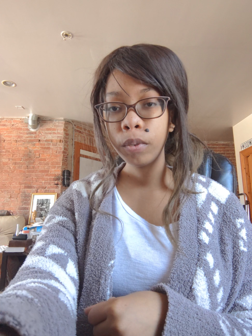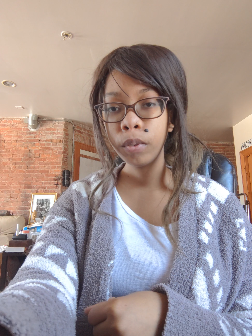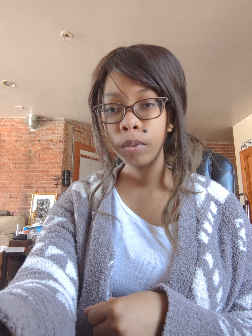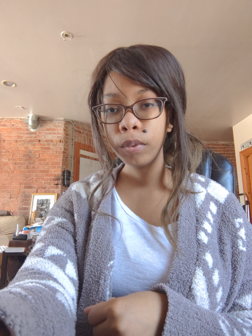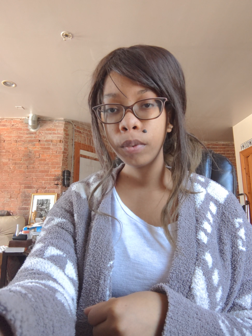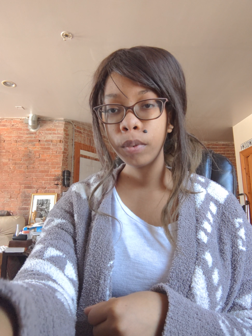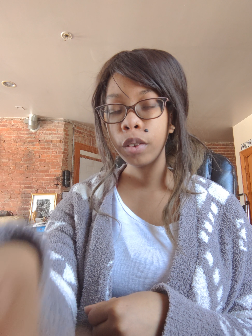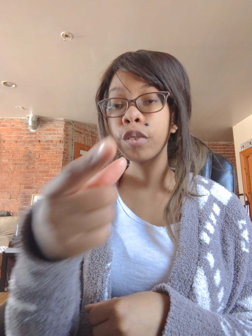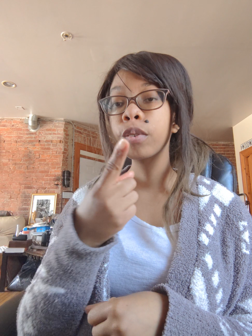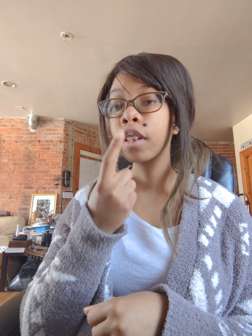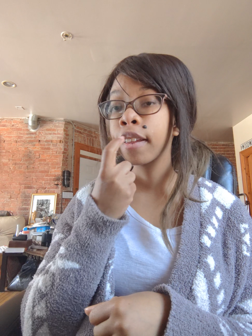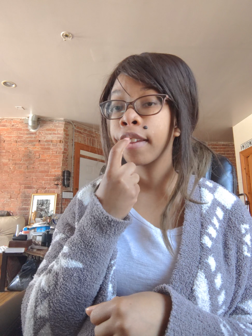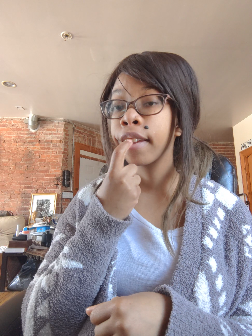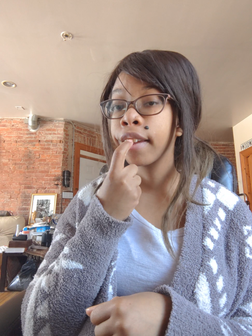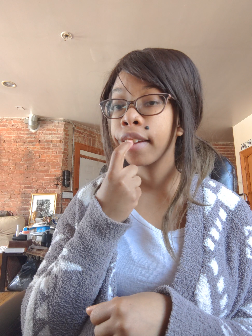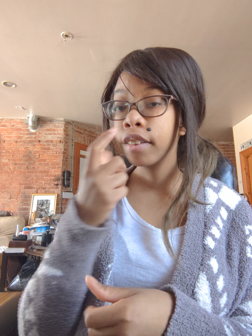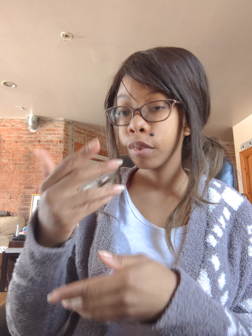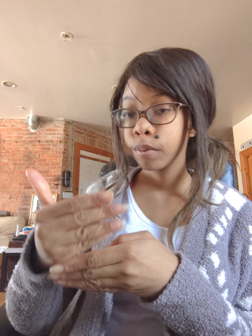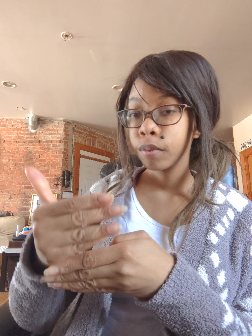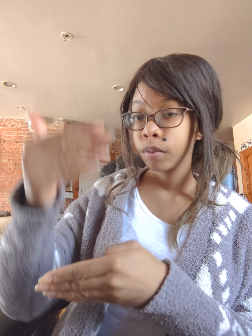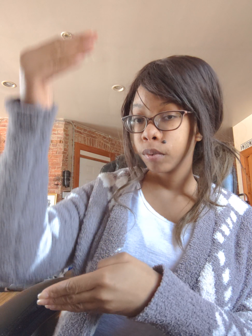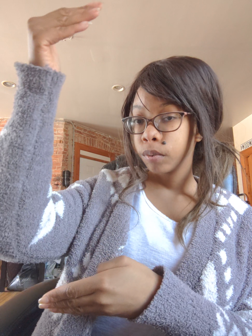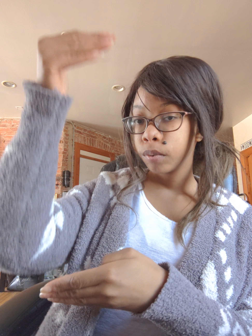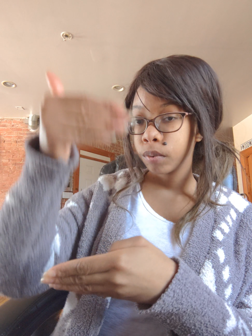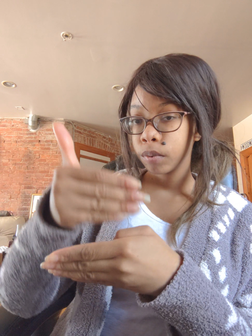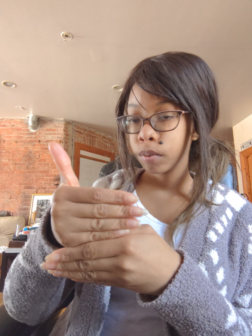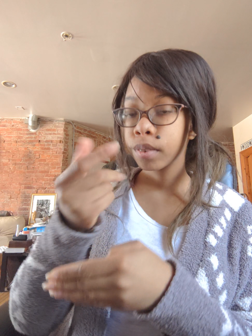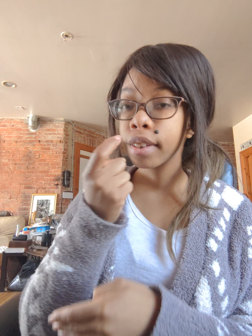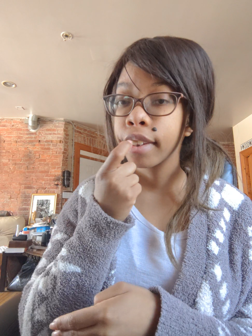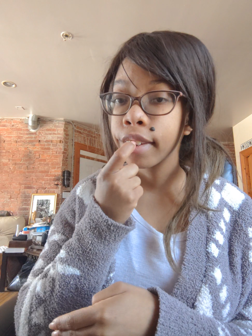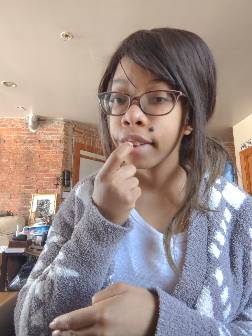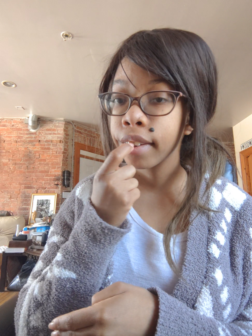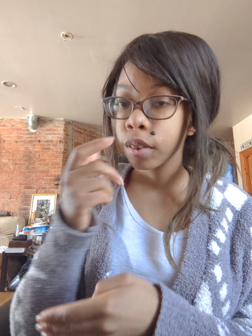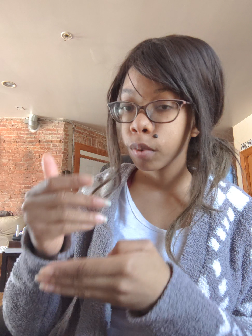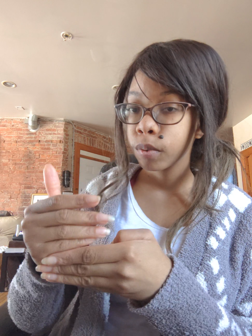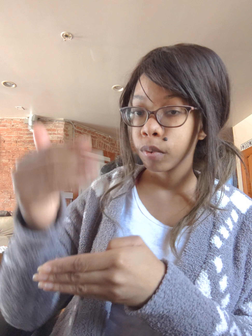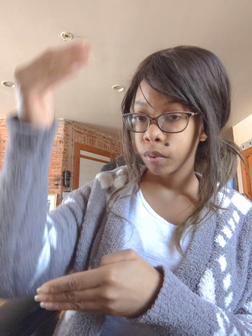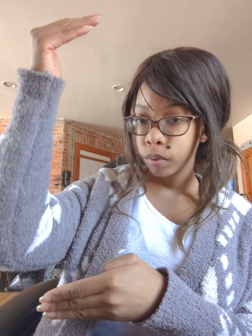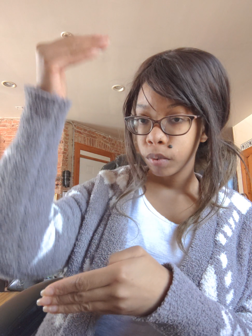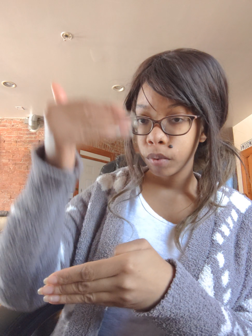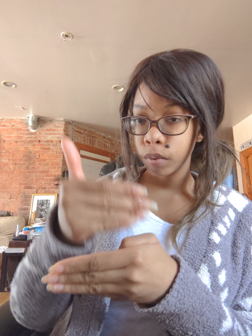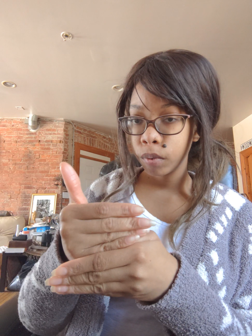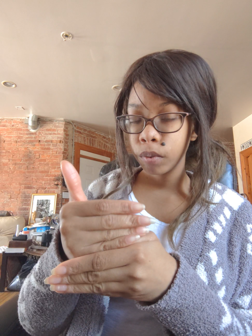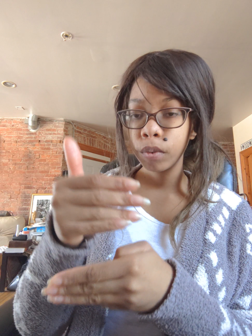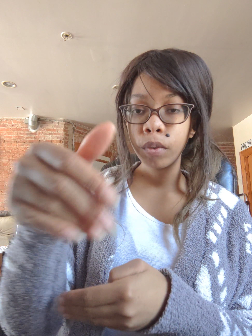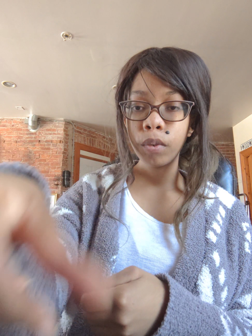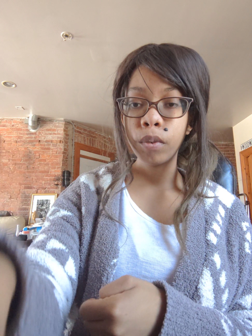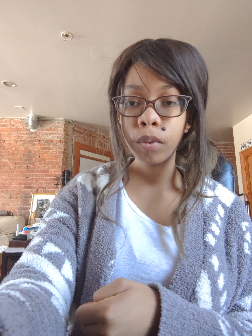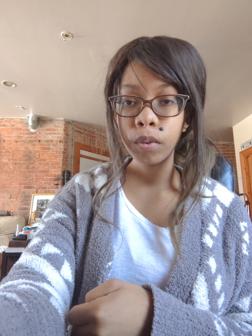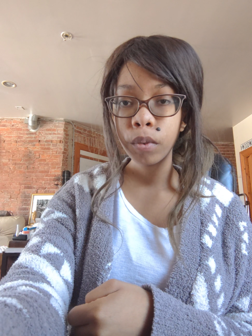window